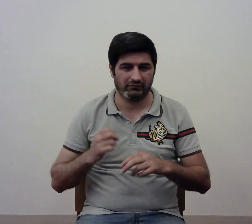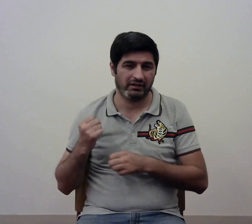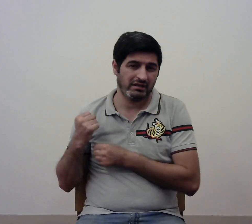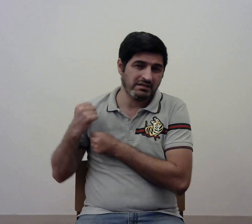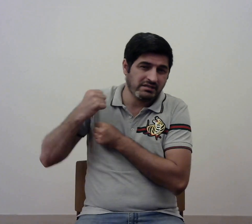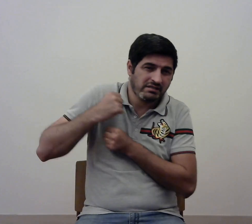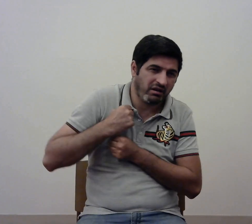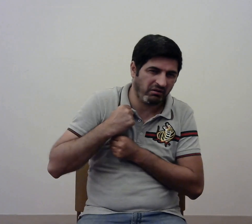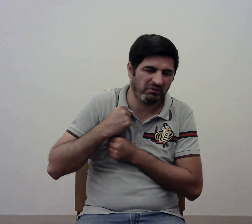çanta